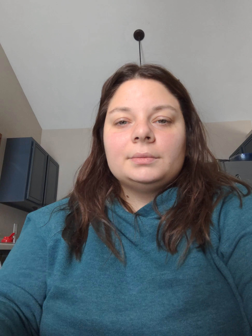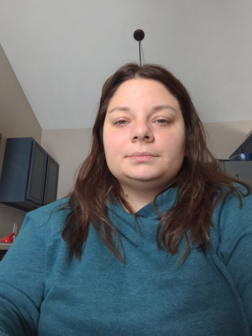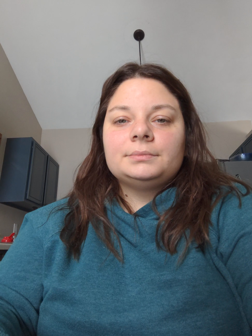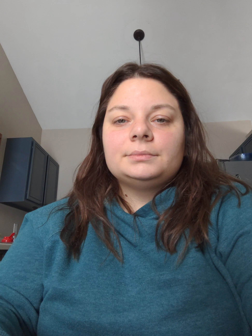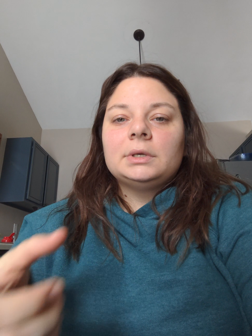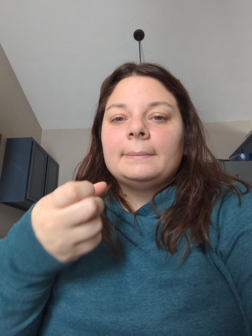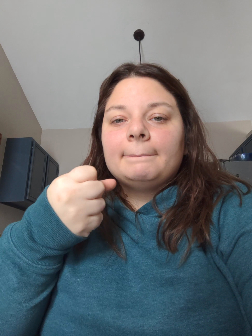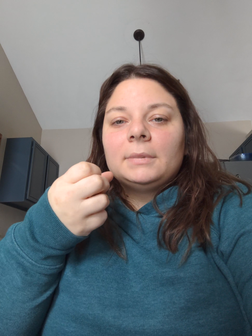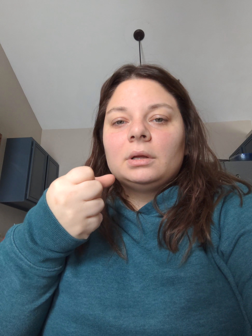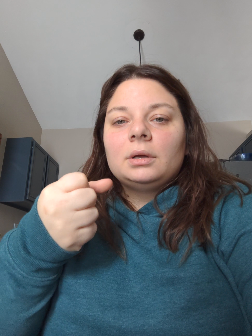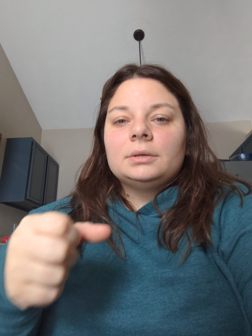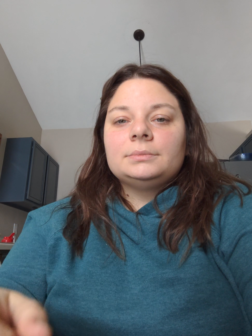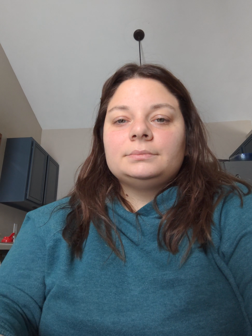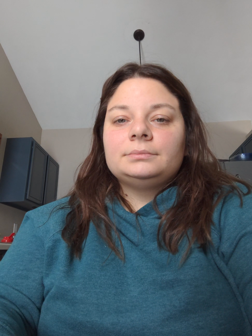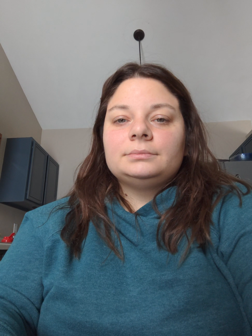milk